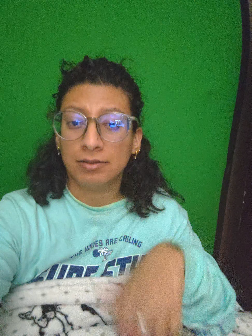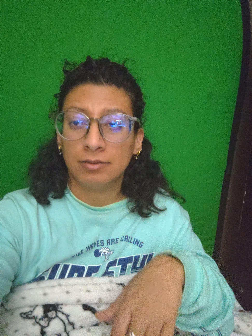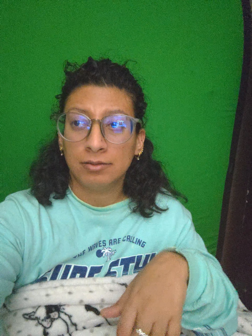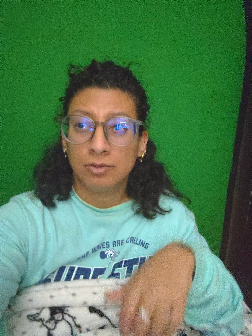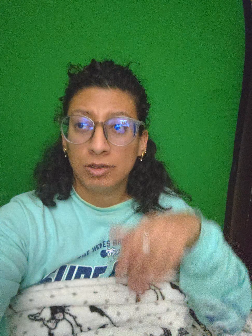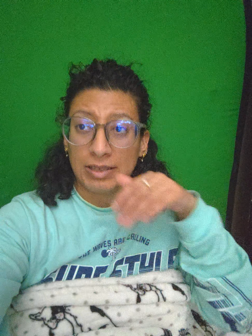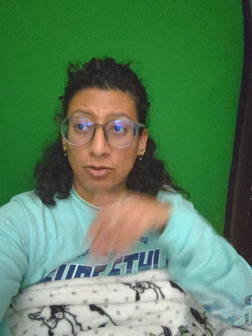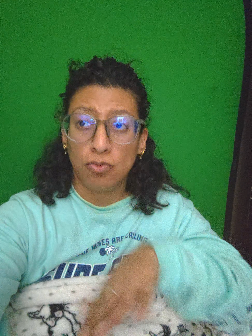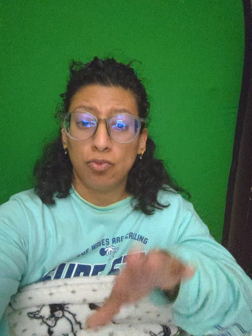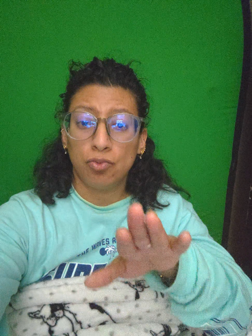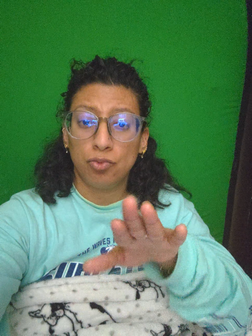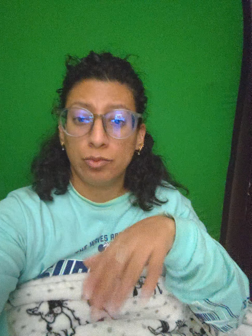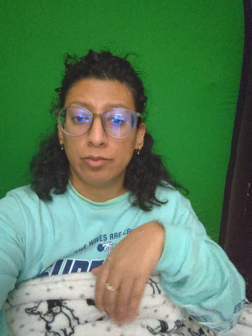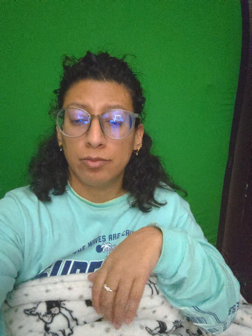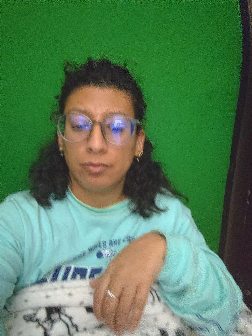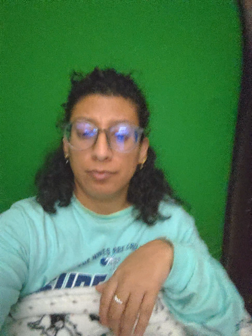into